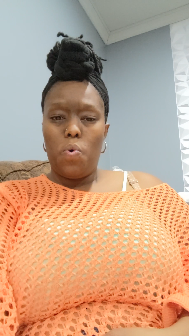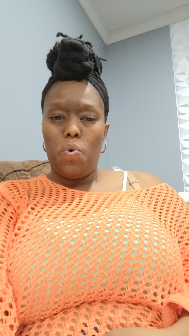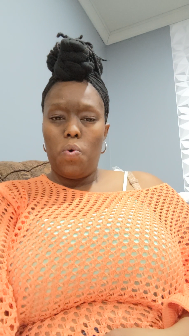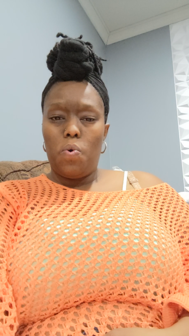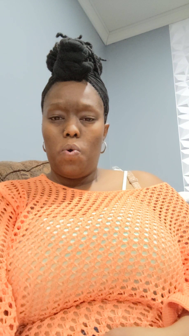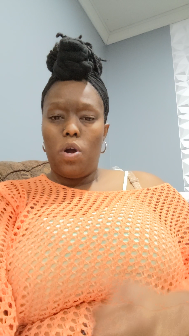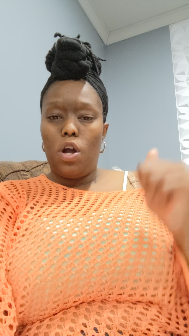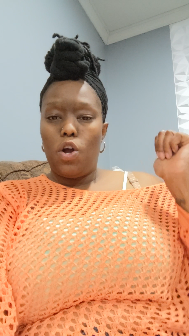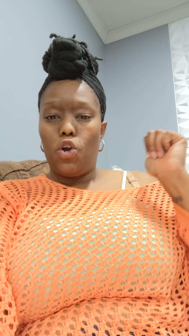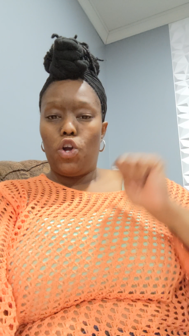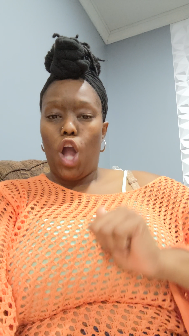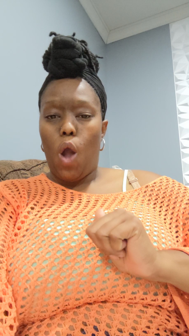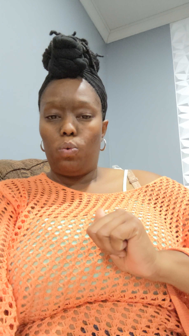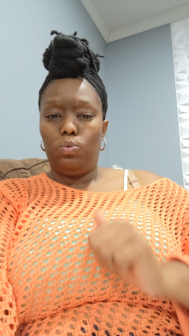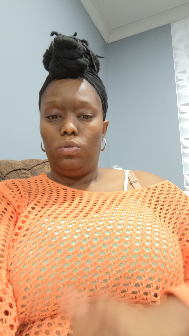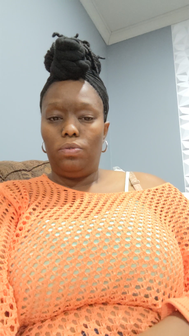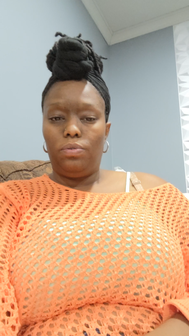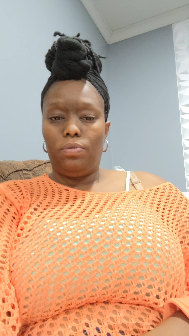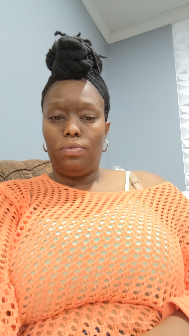coats